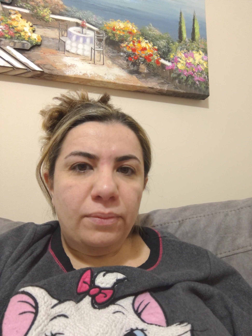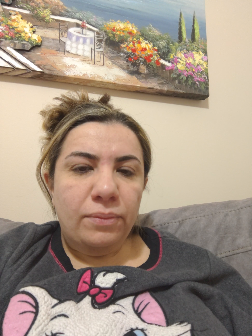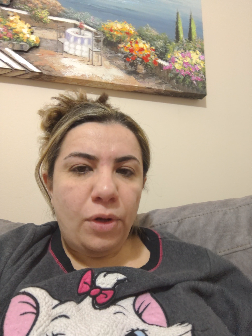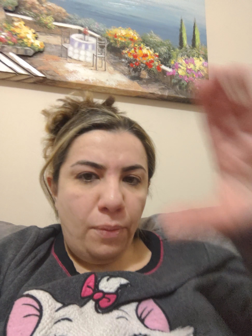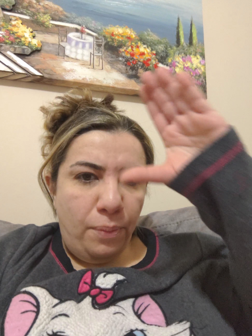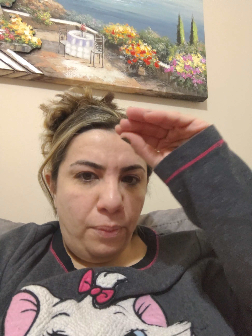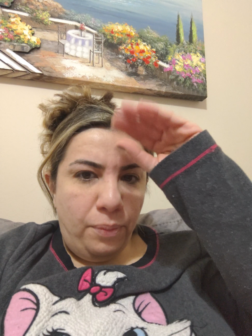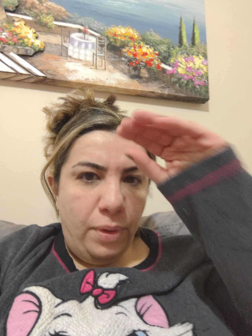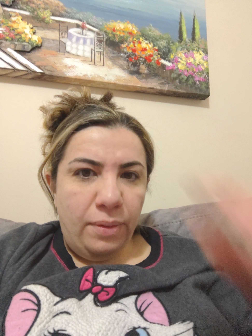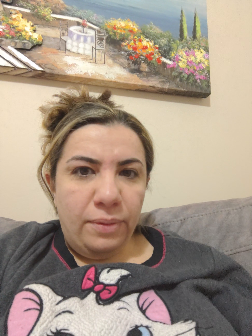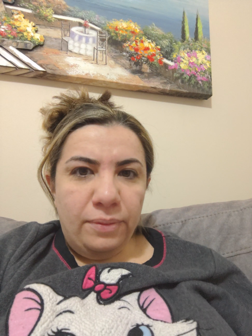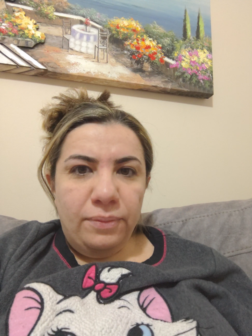boy